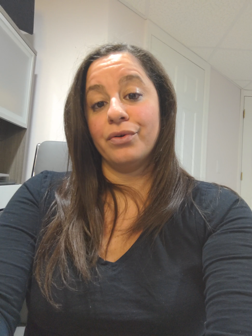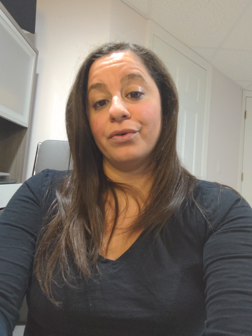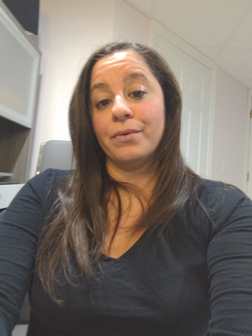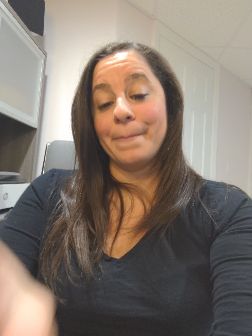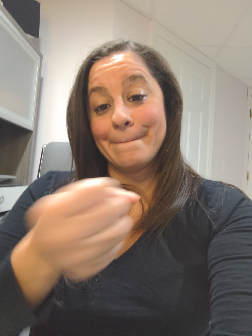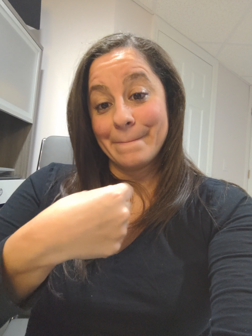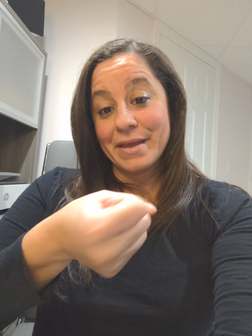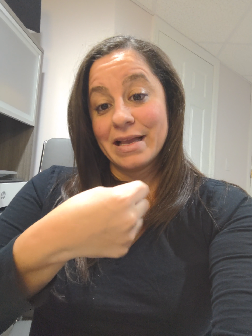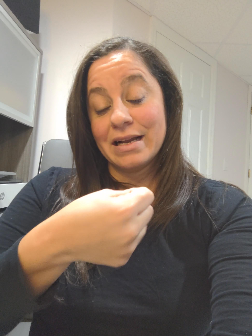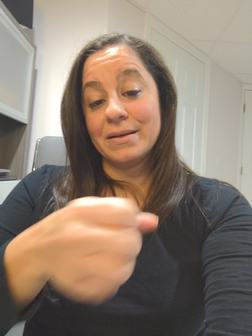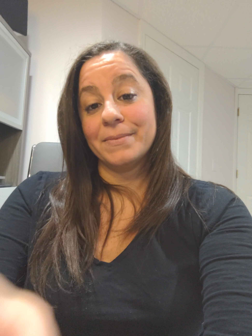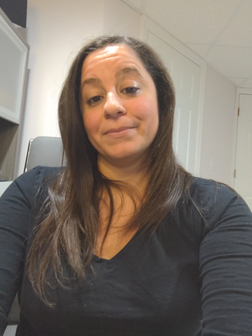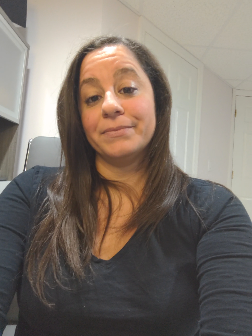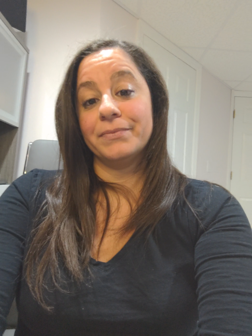make